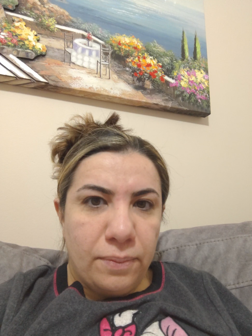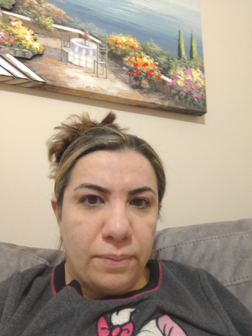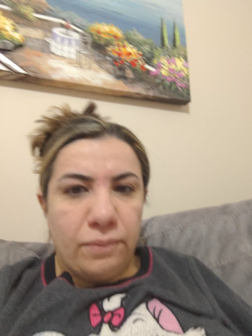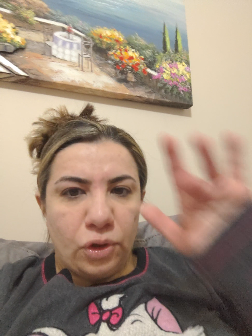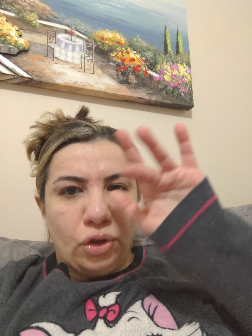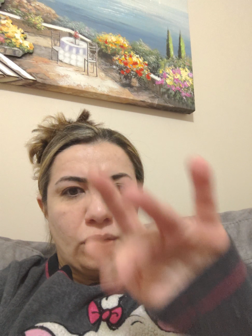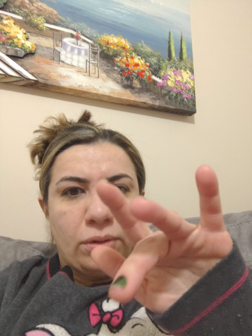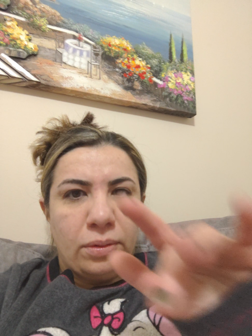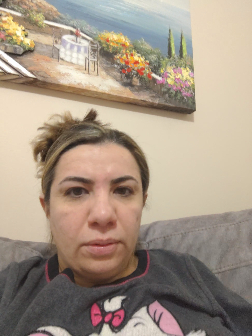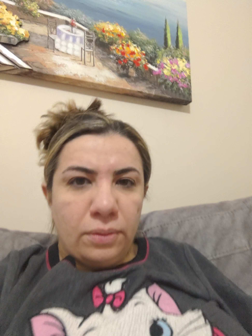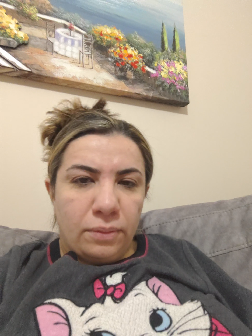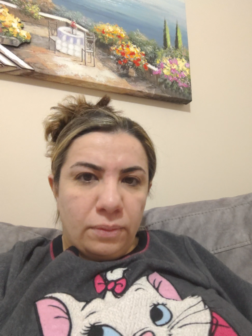touch